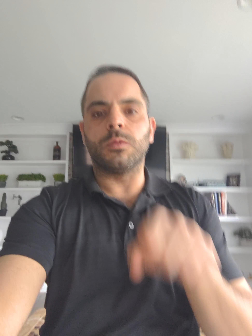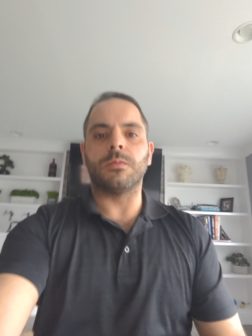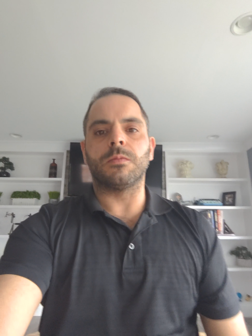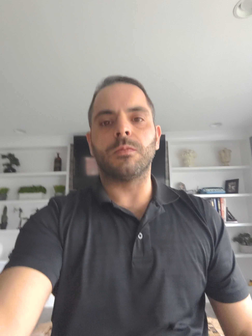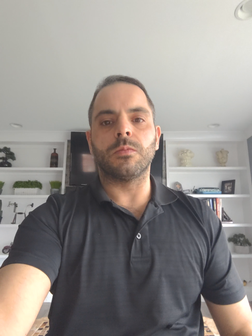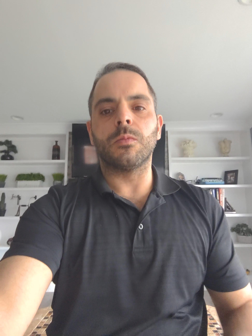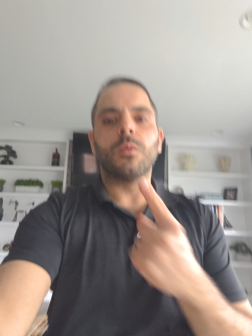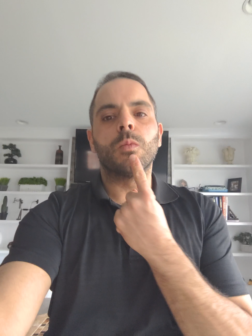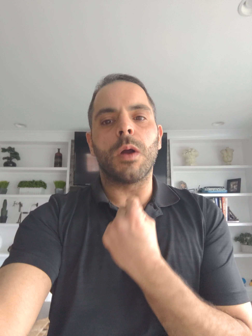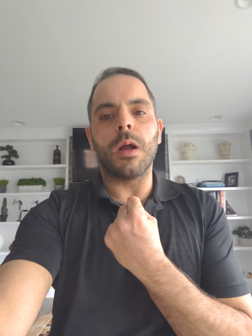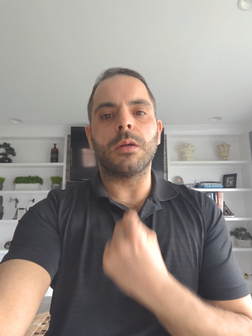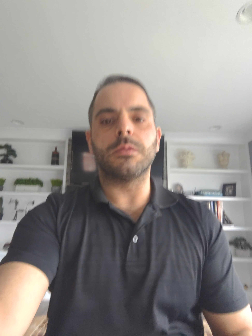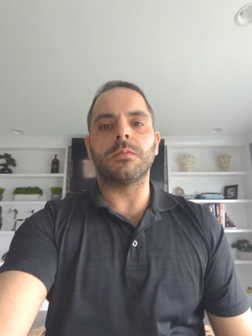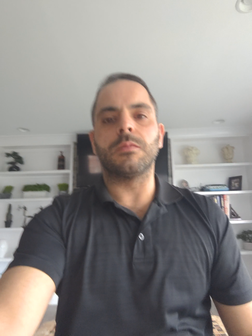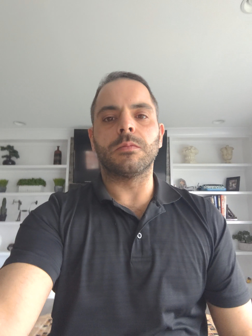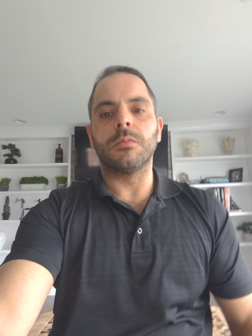red